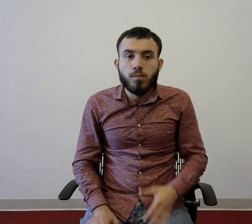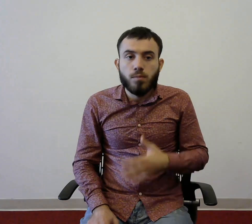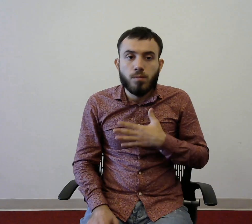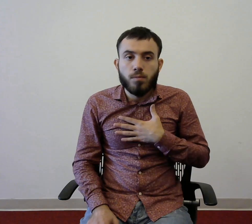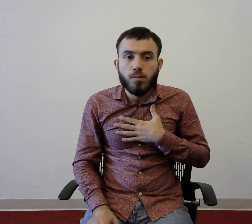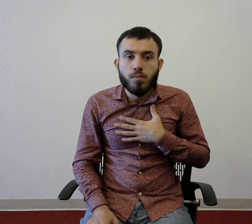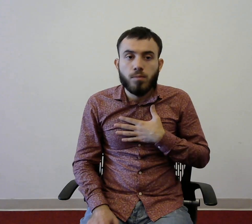mənim